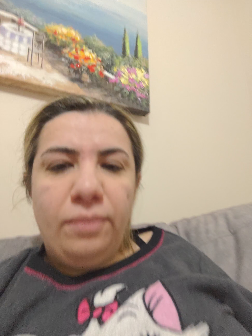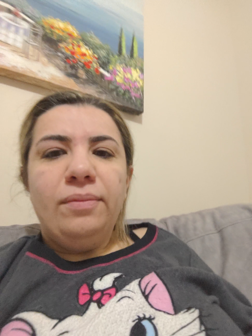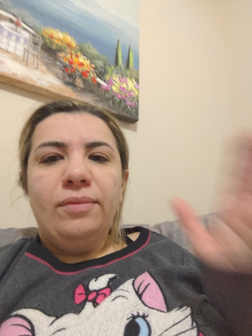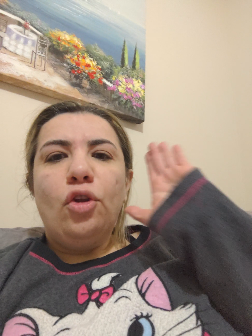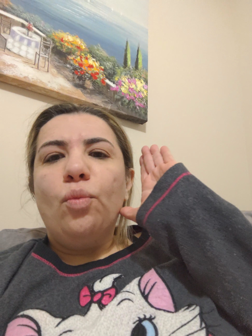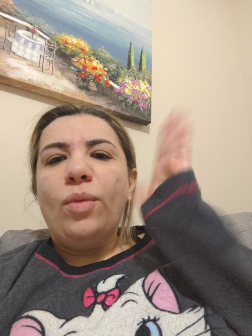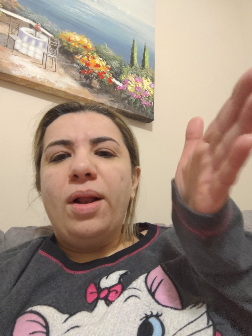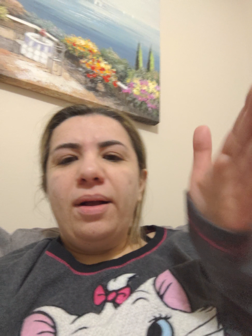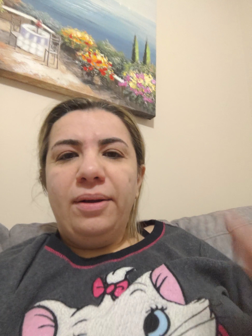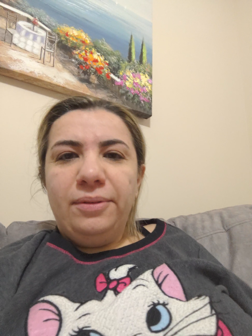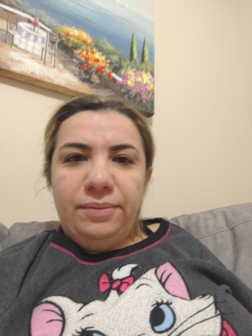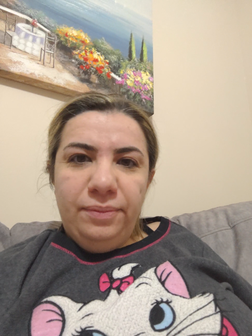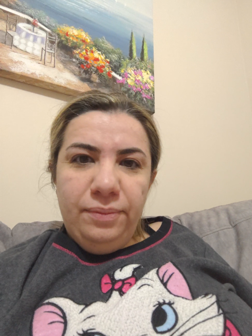will